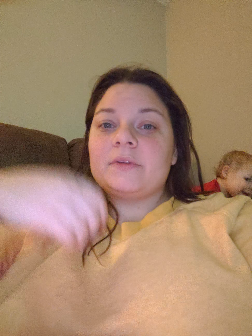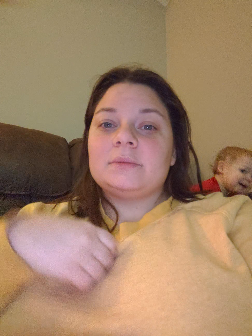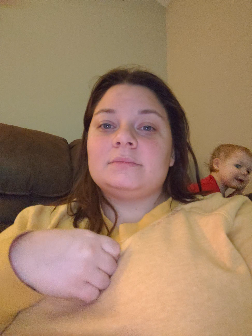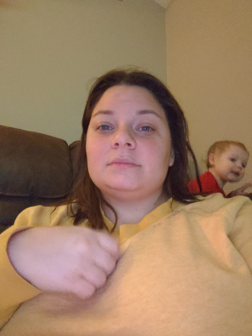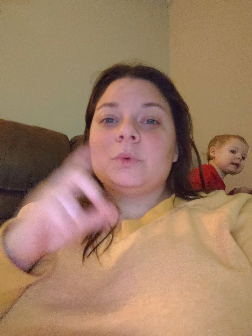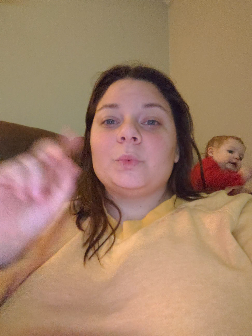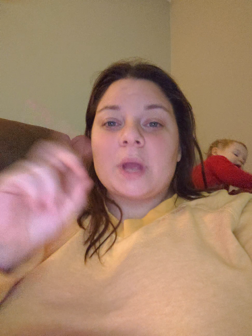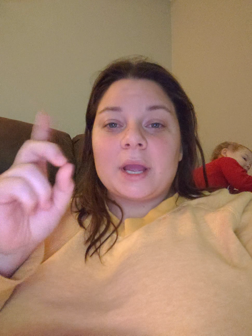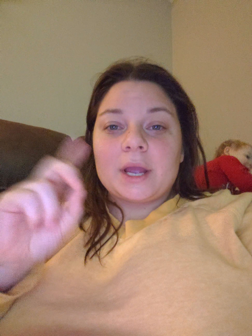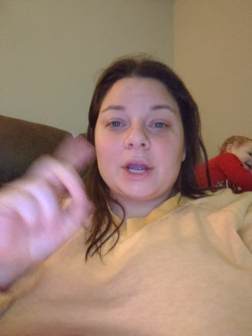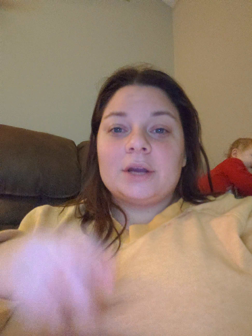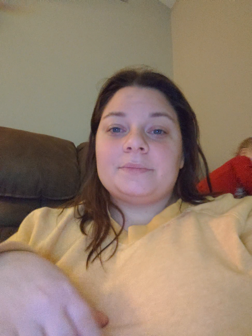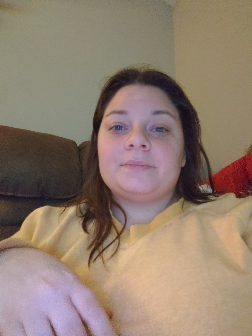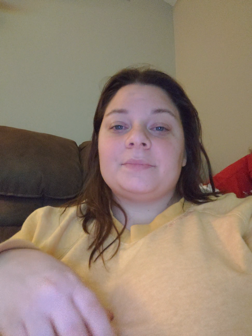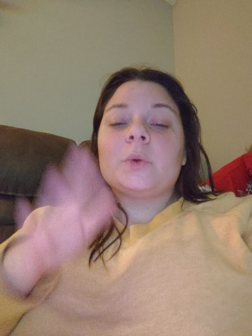where